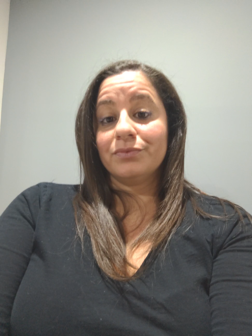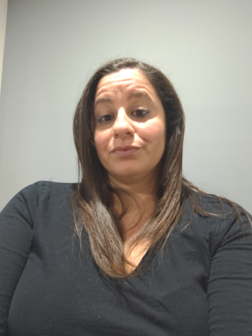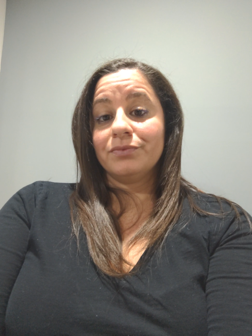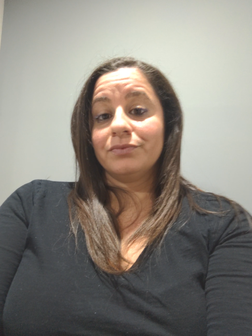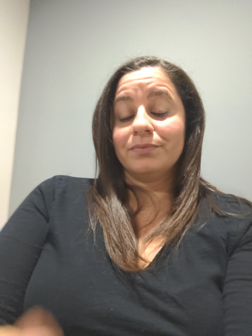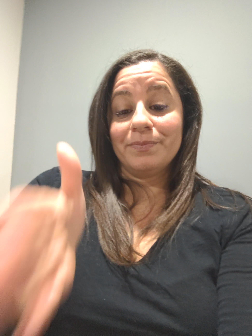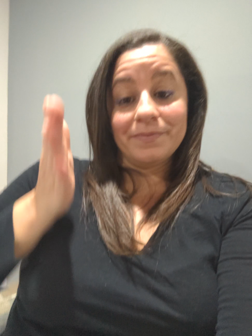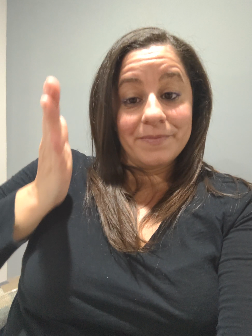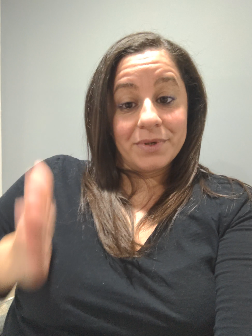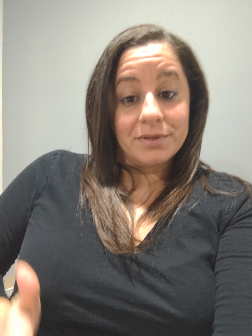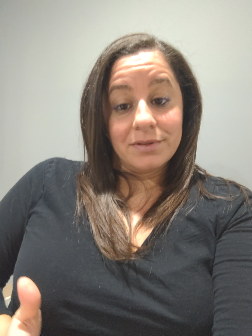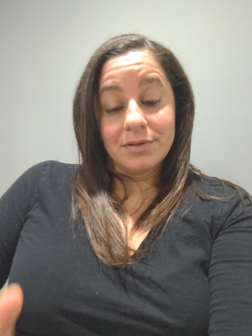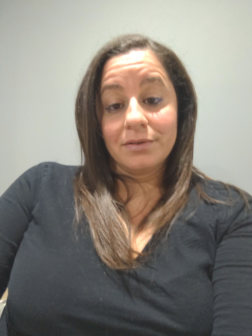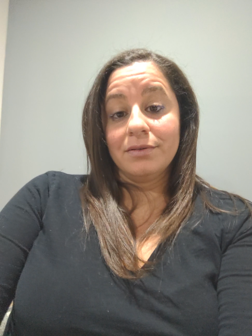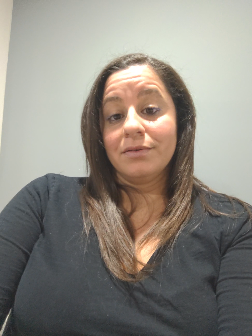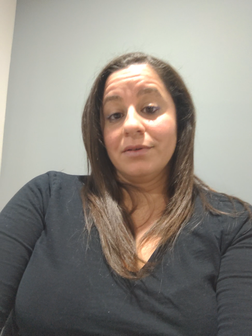beside